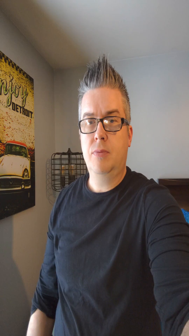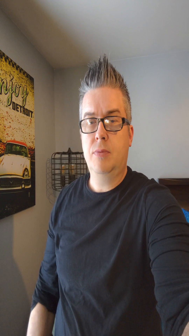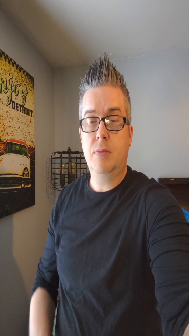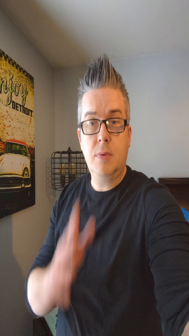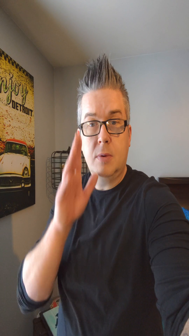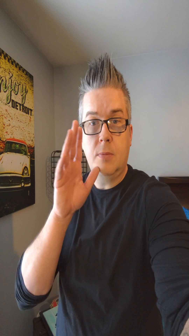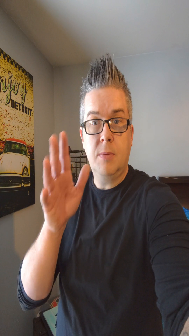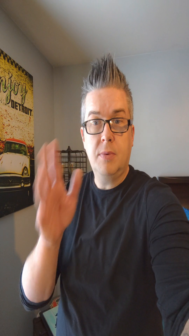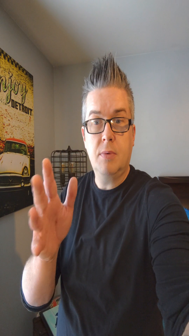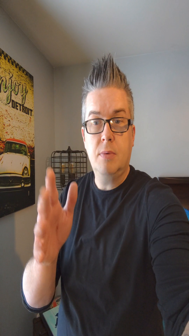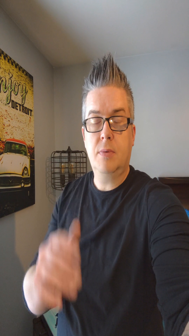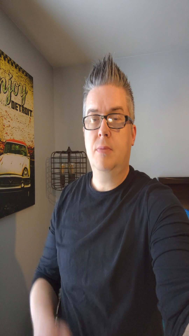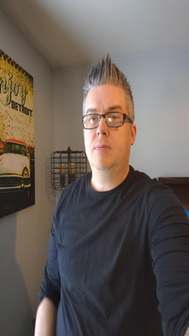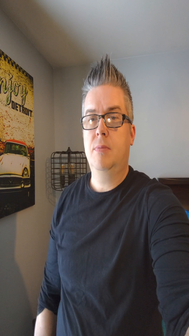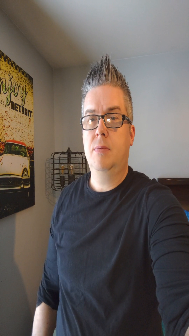grandma